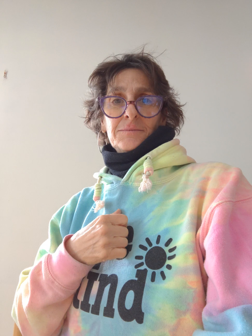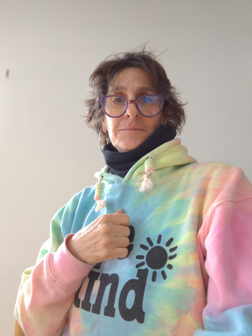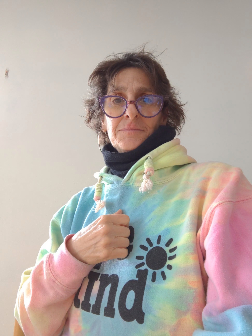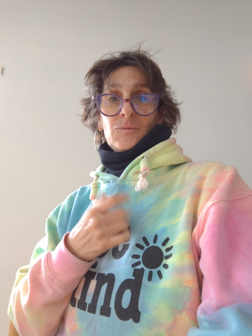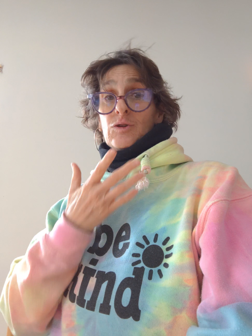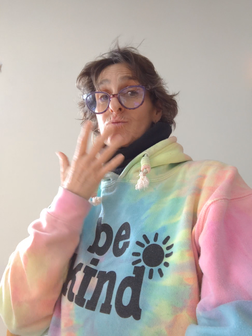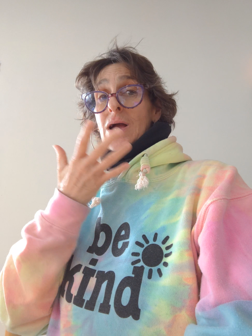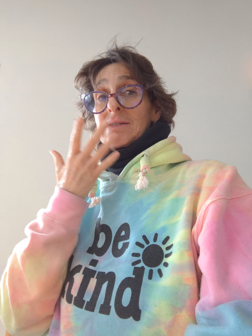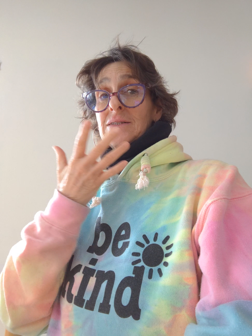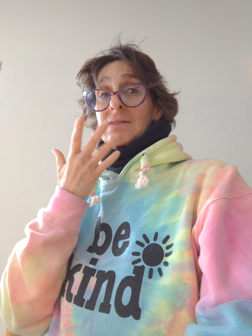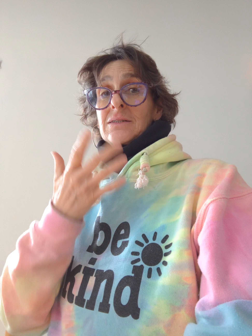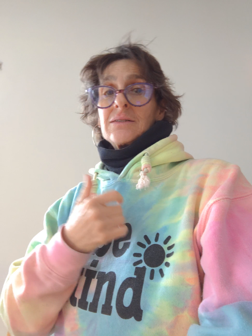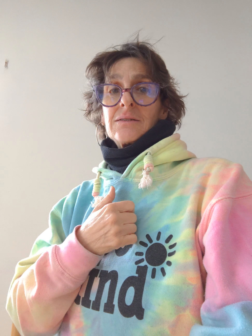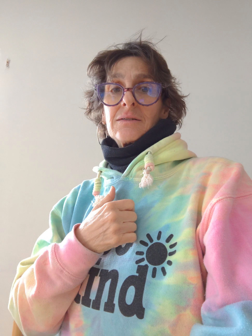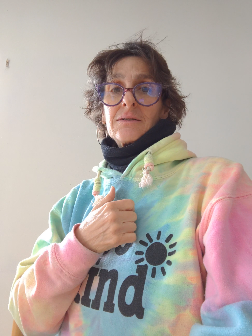grass